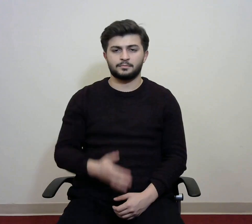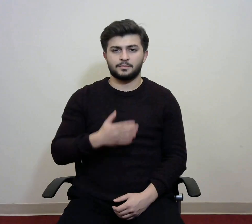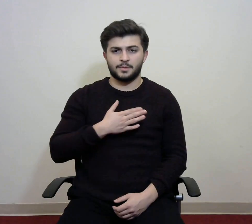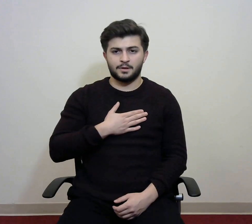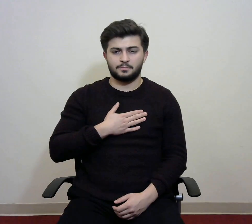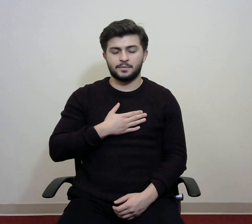mən